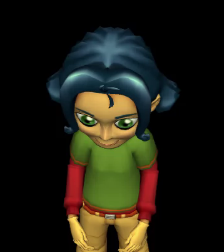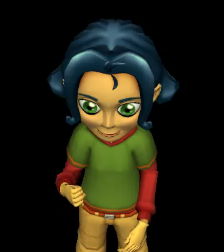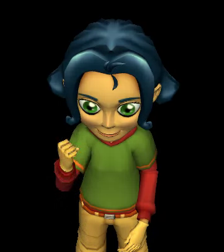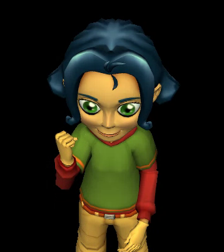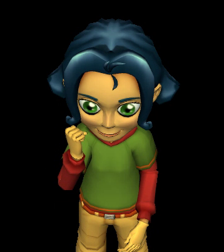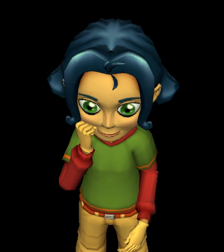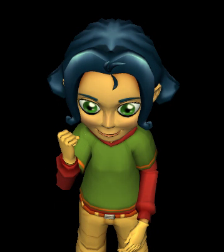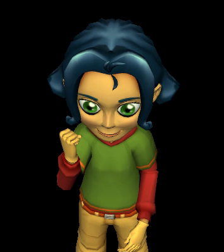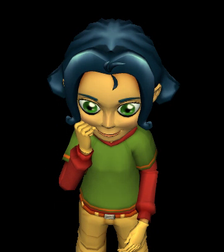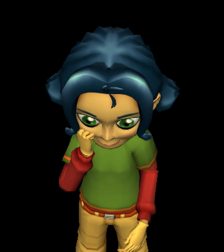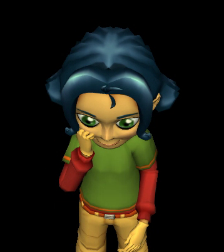معجنات